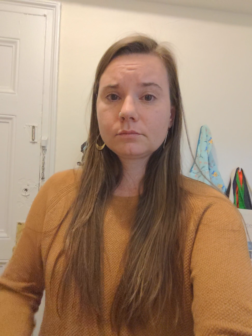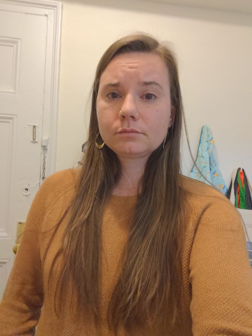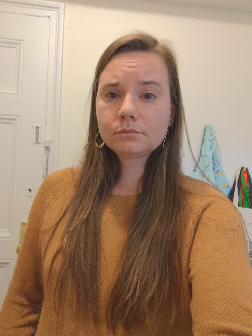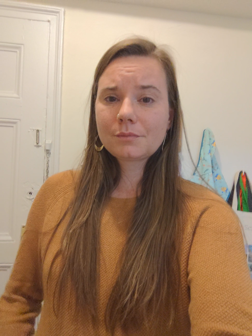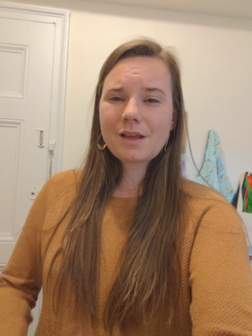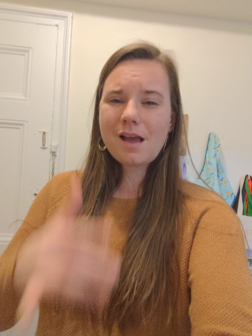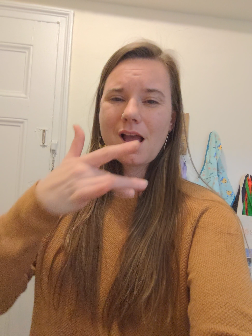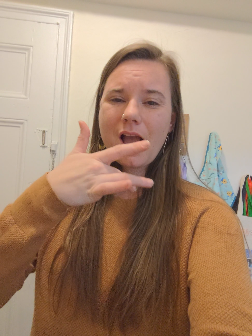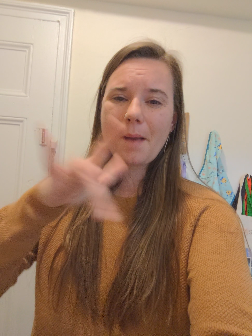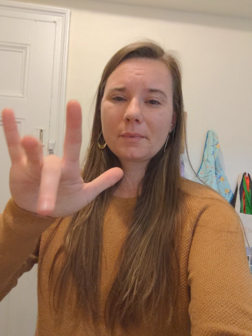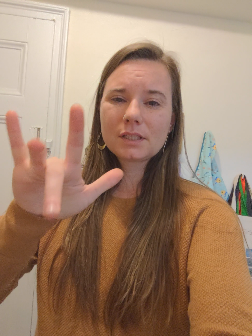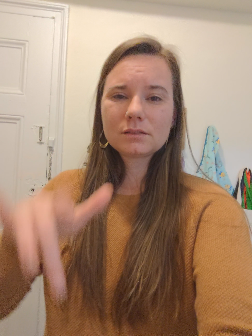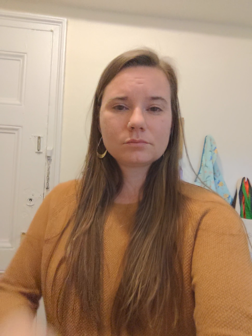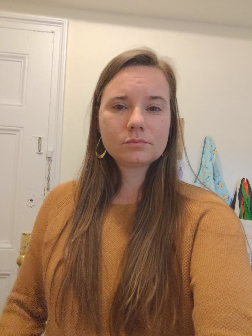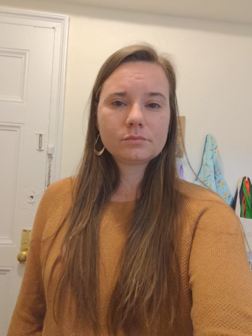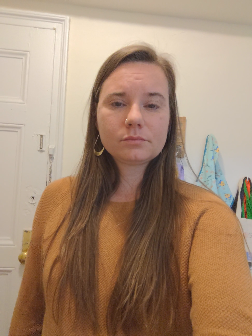empty